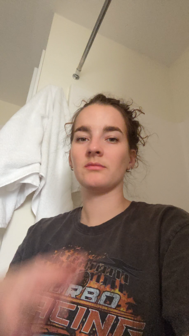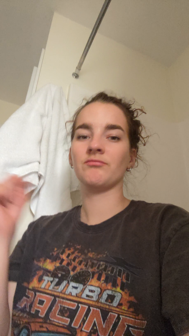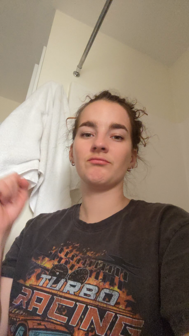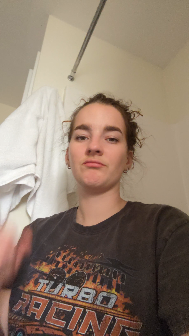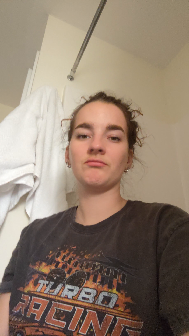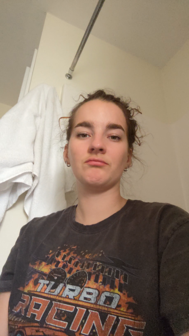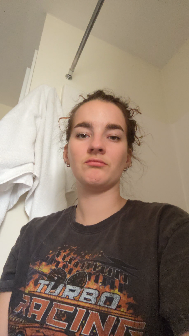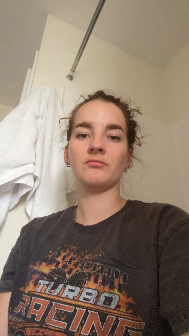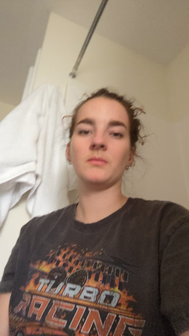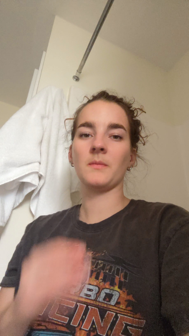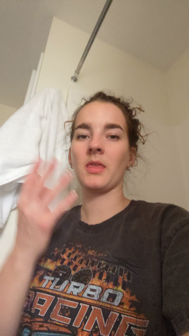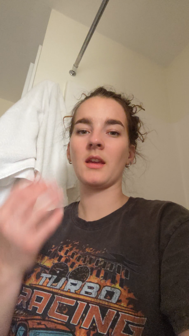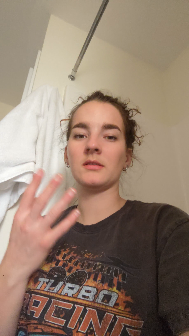plants